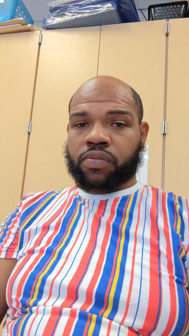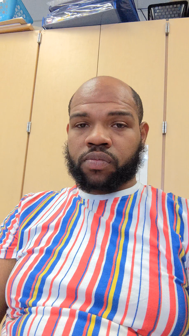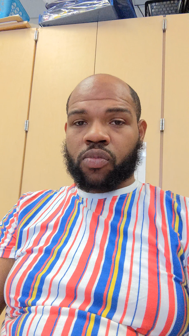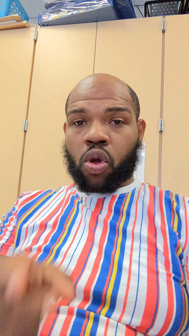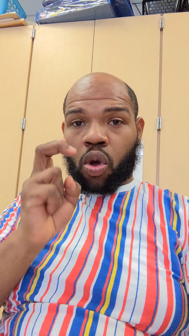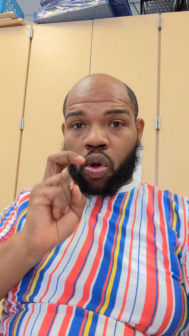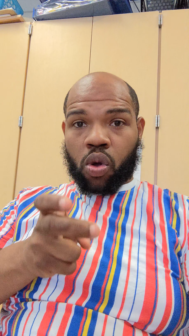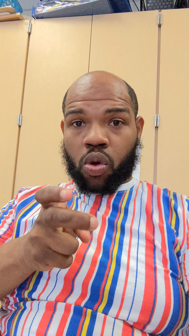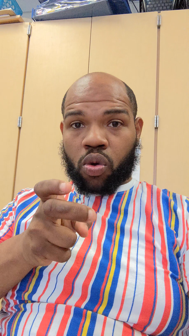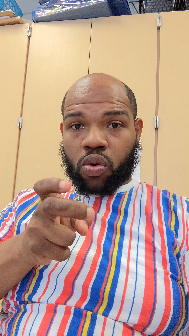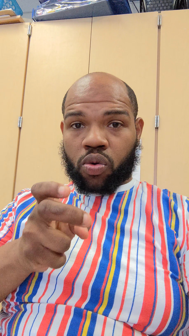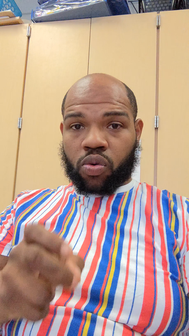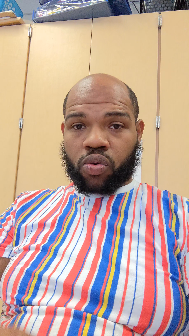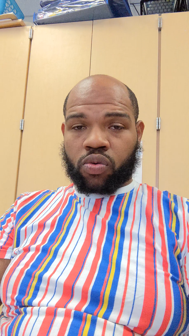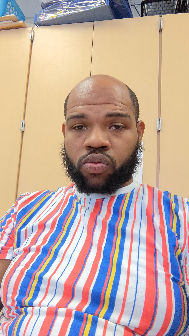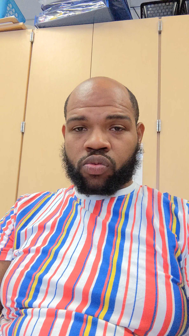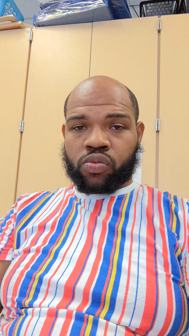hard